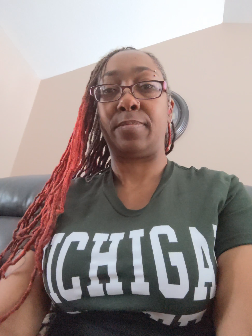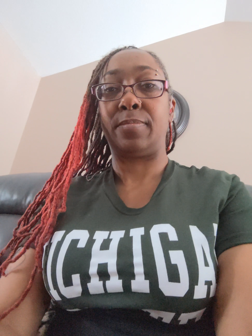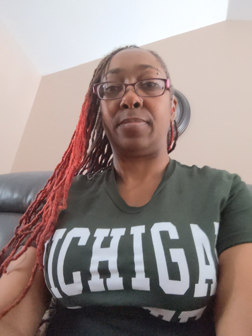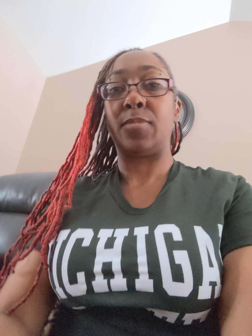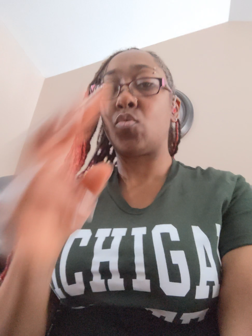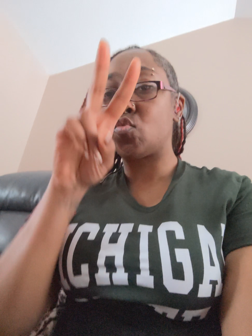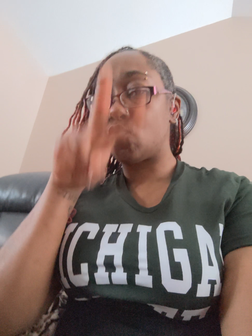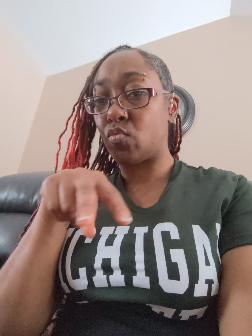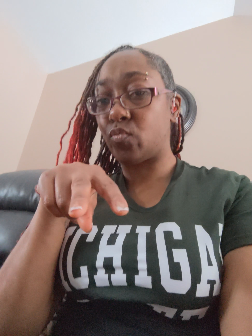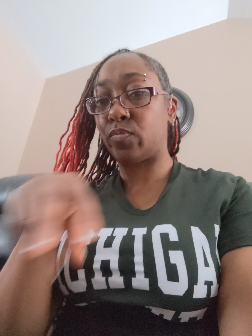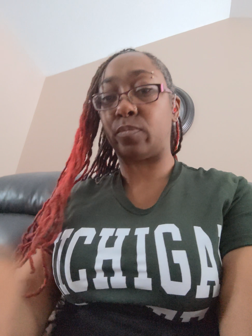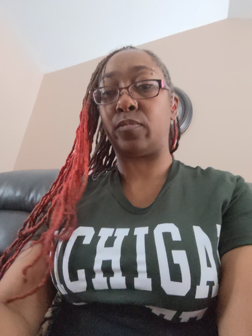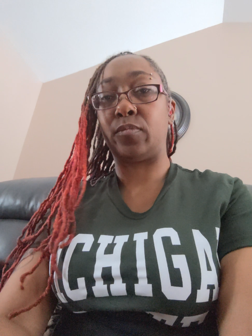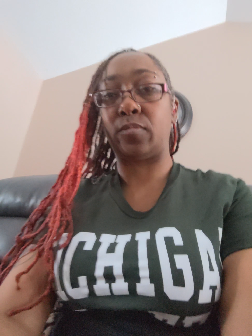read